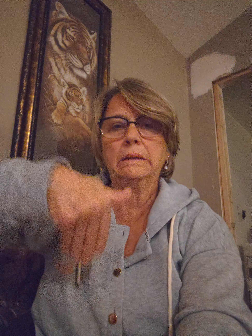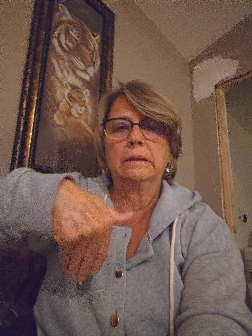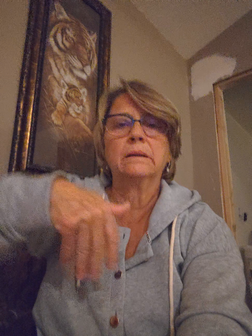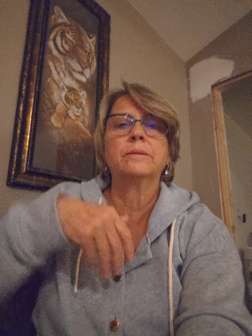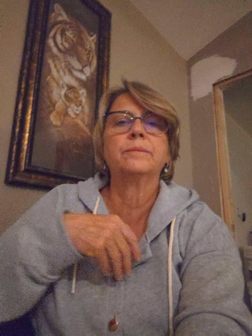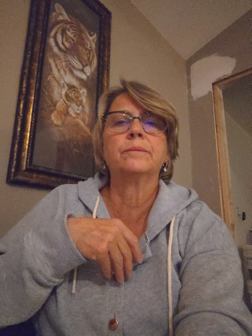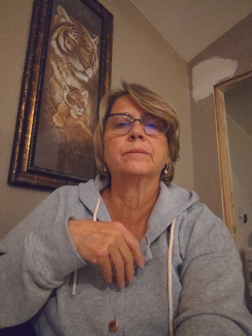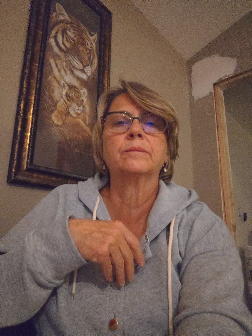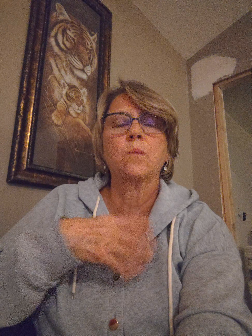night